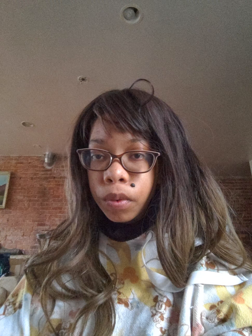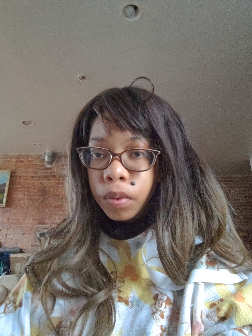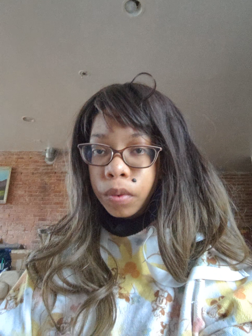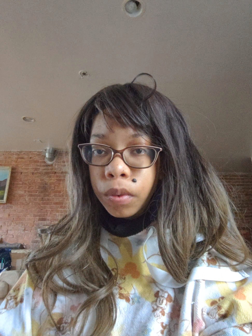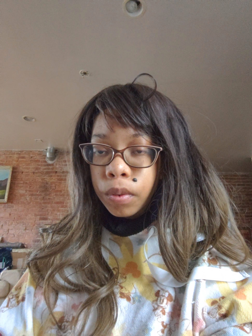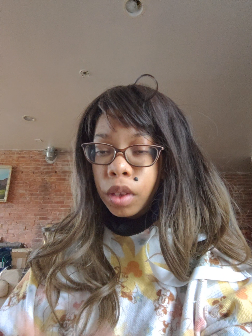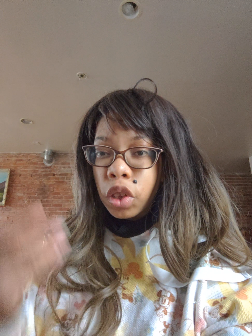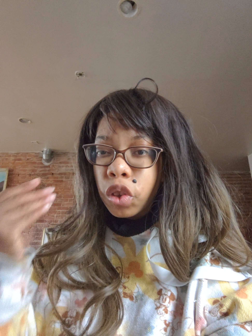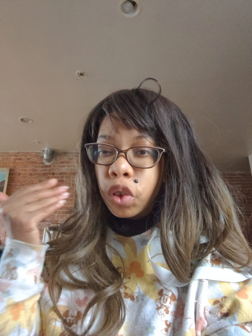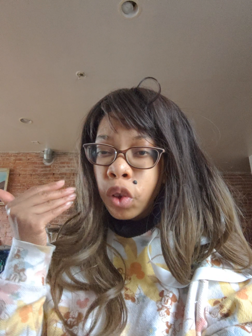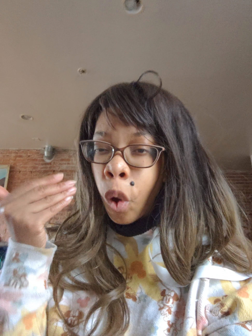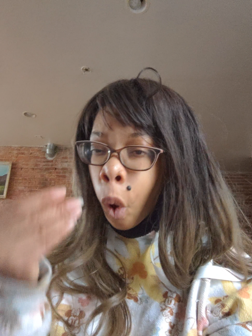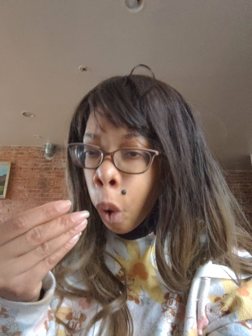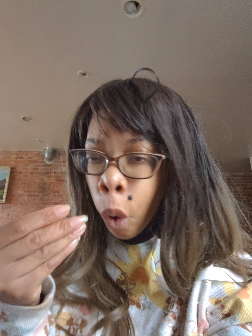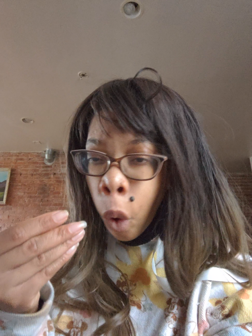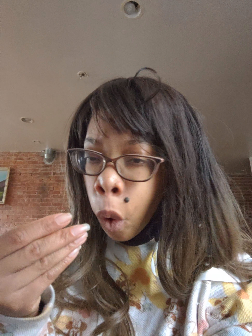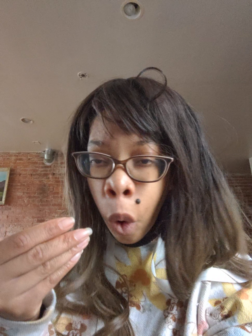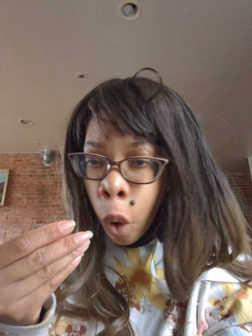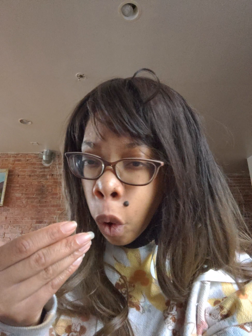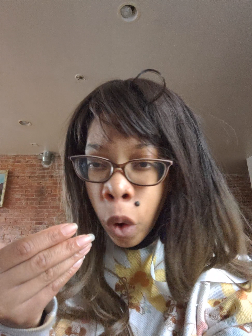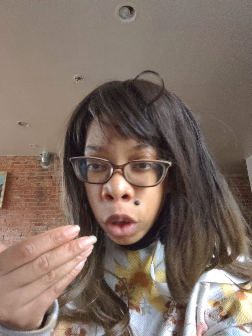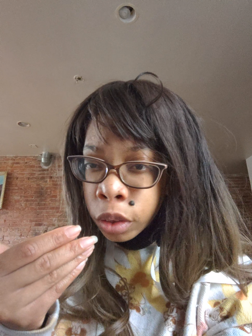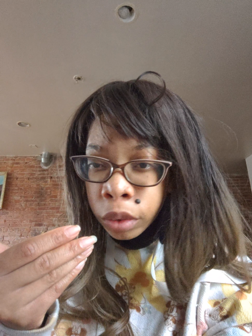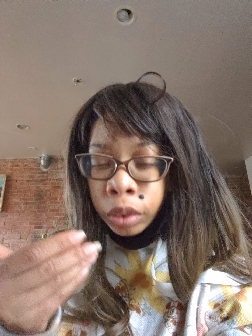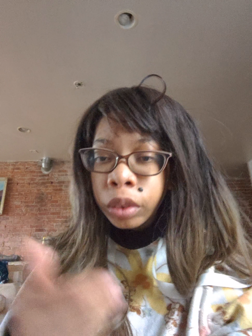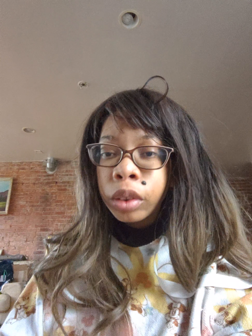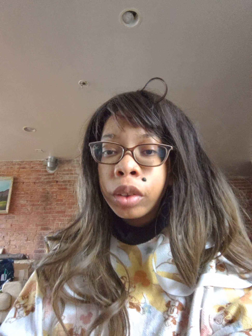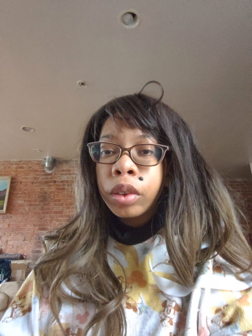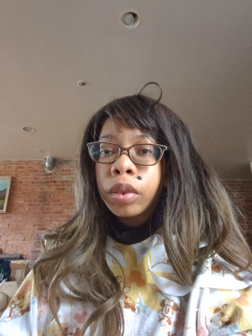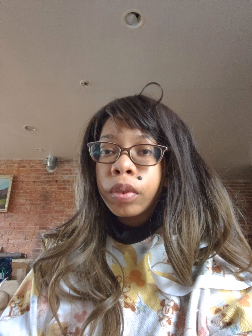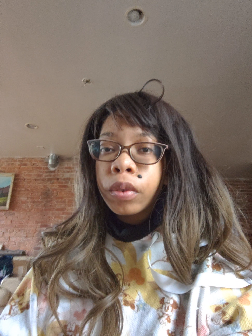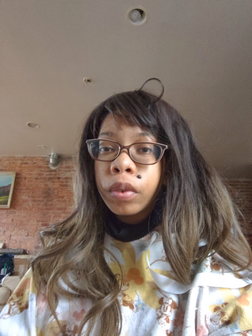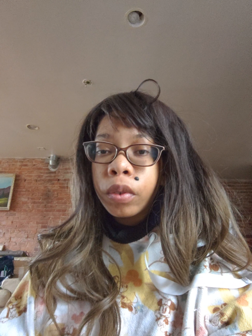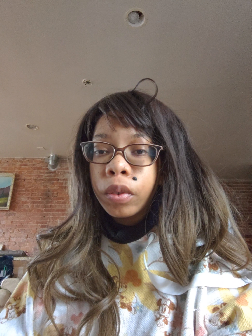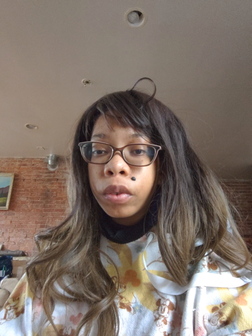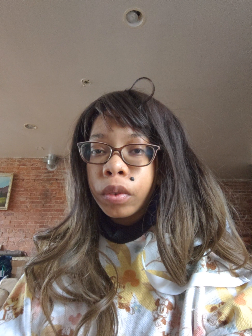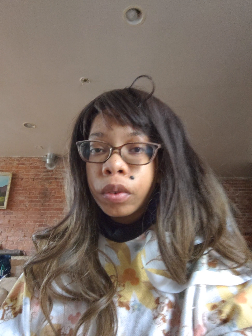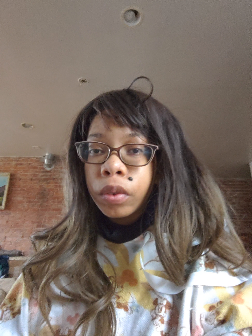close